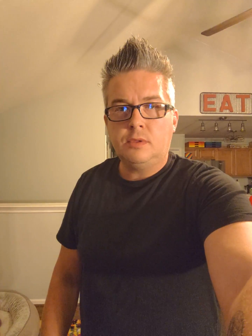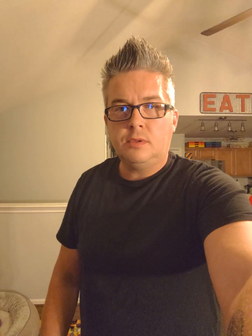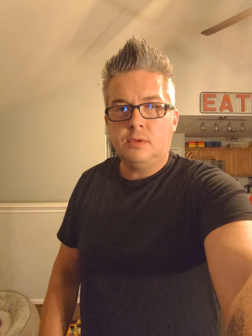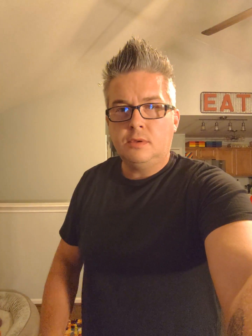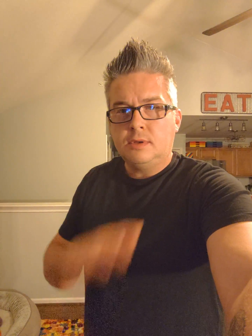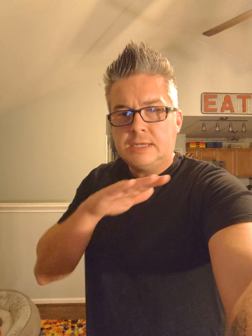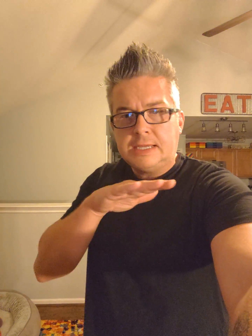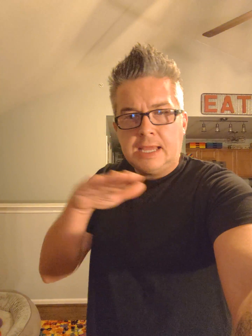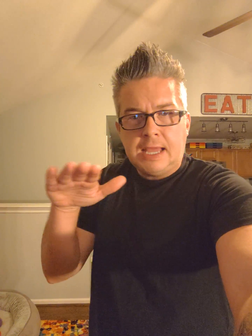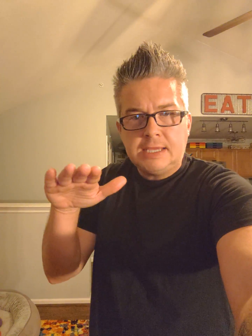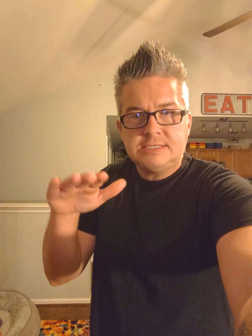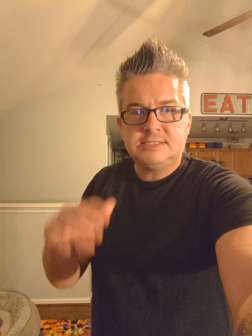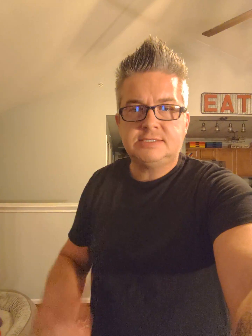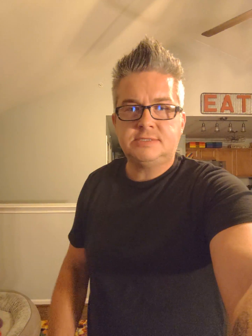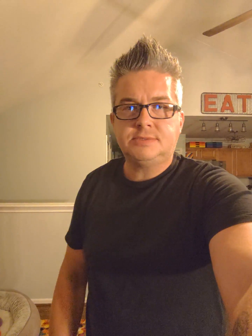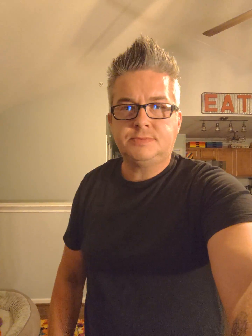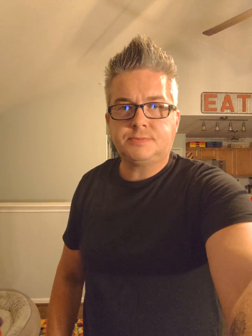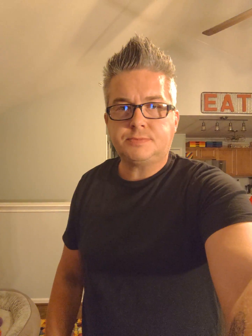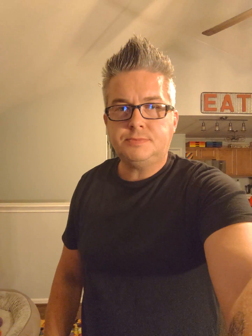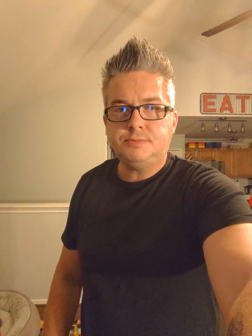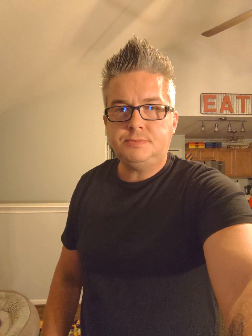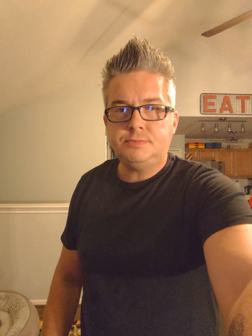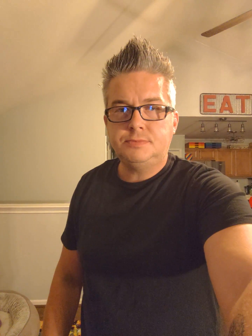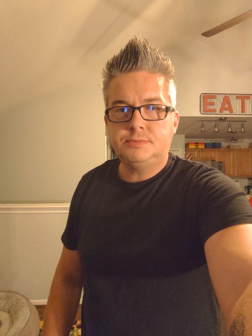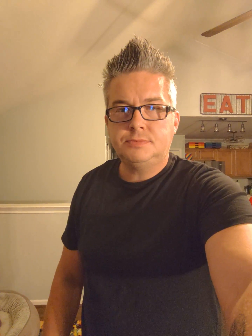nice